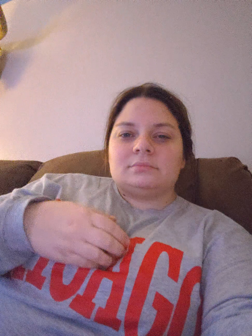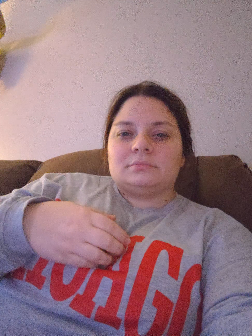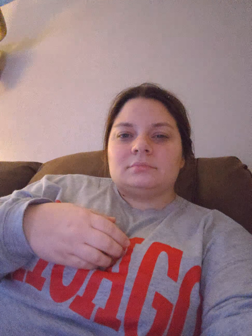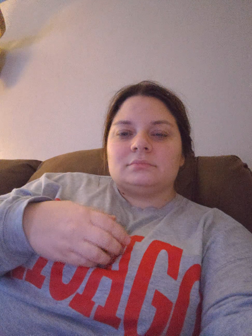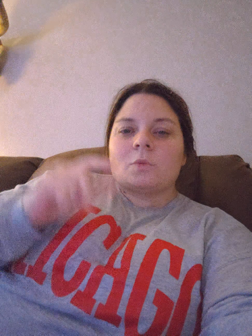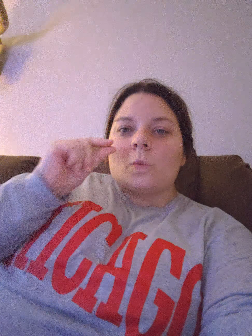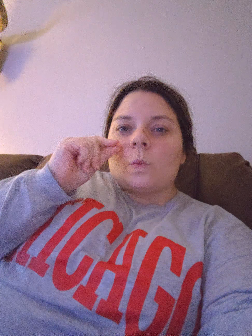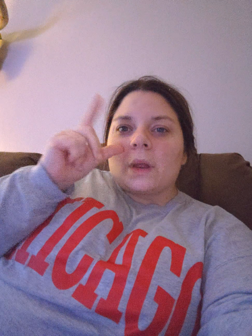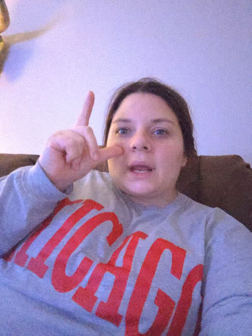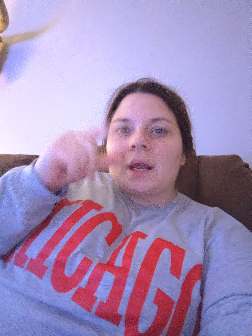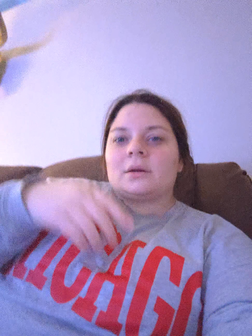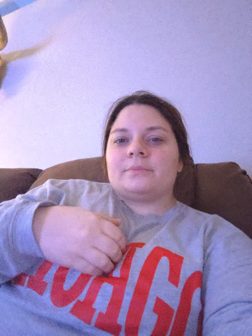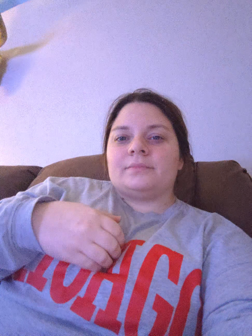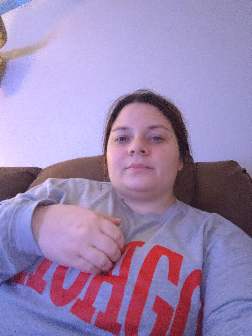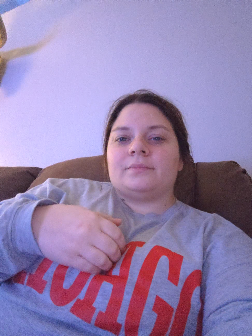wake